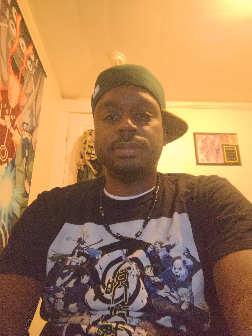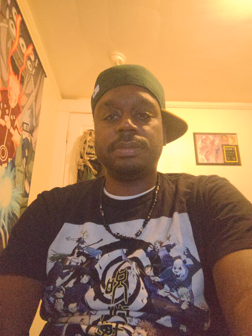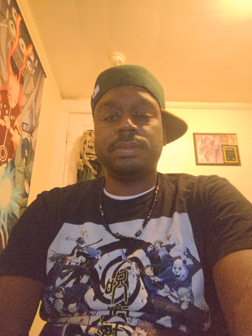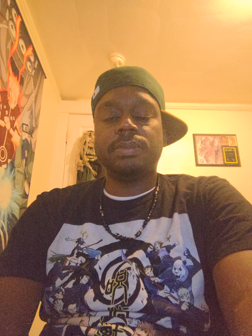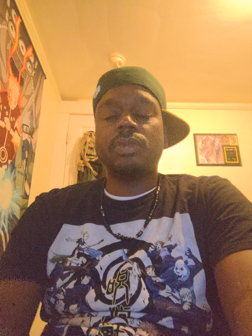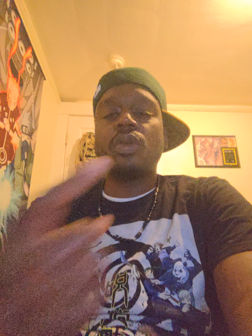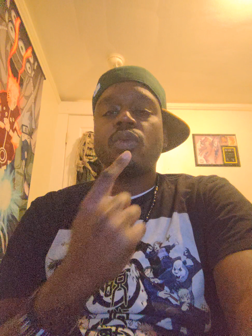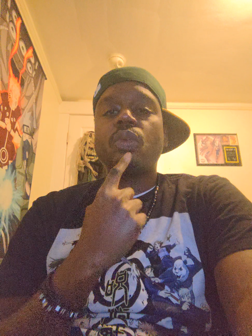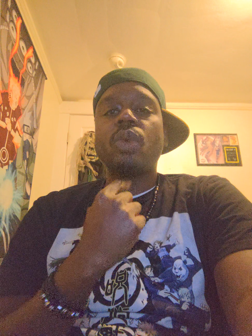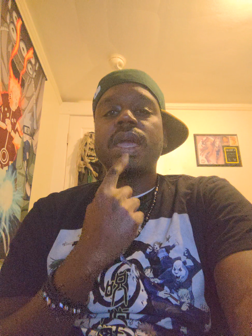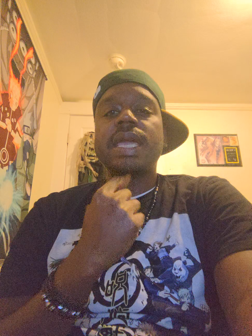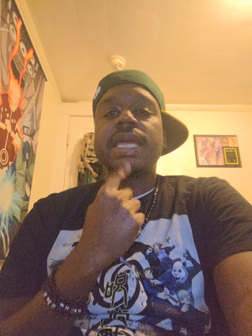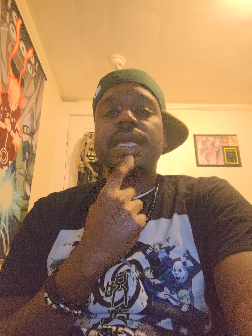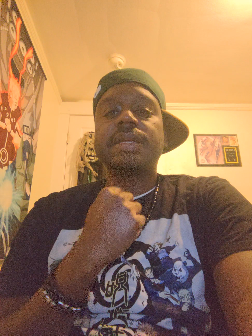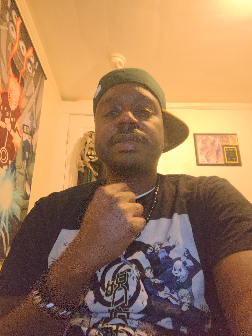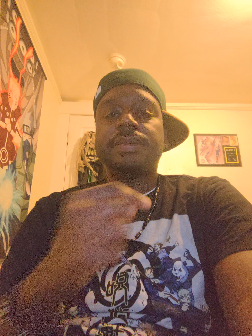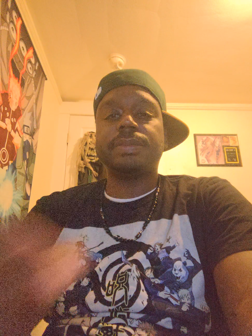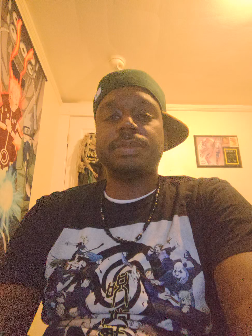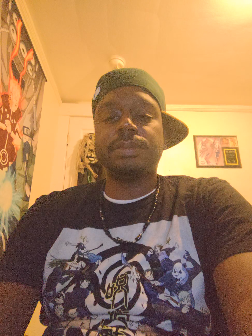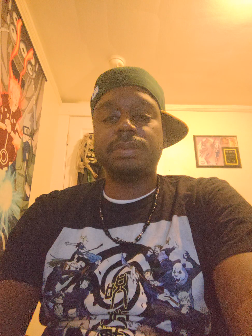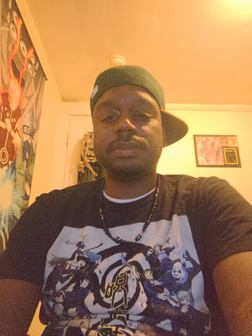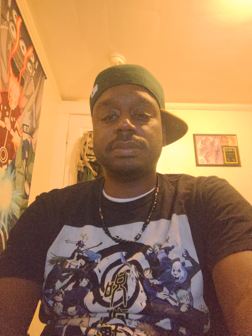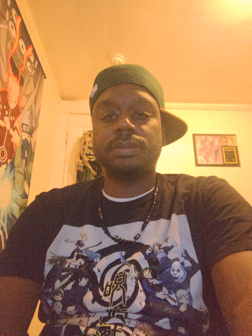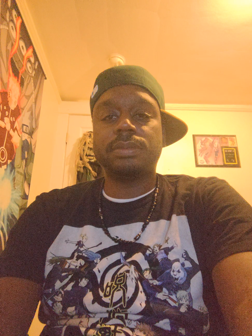red